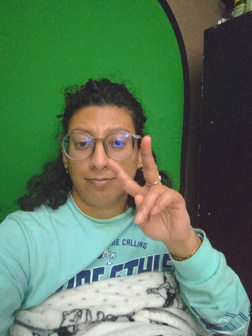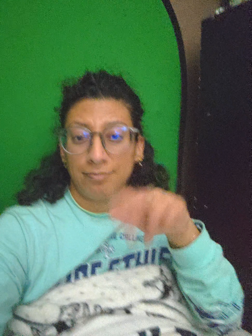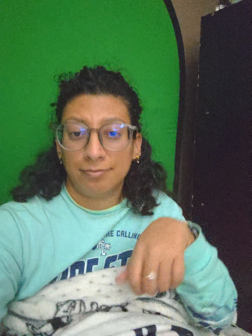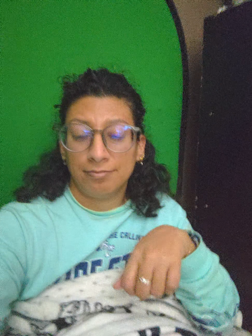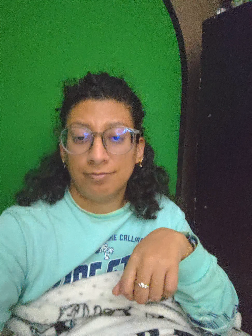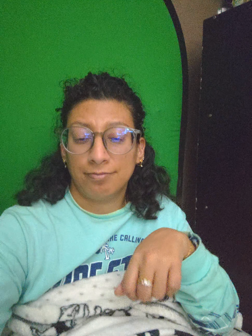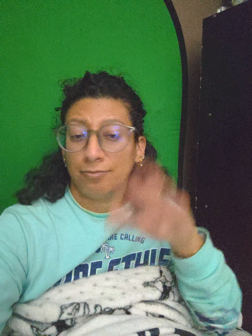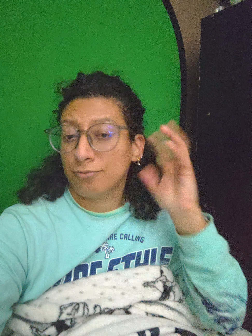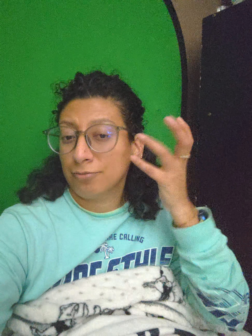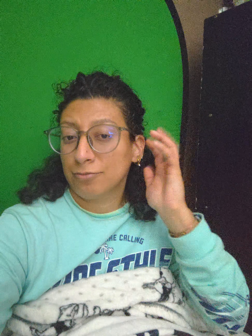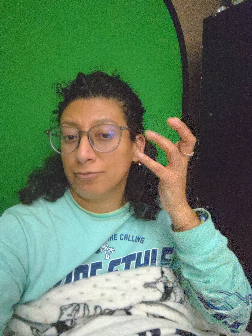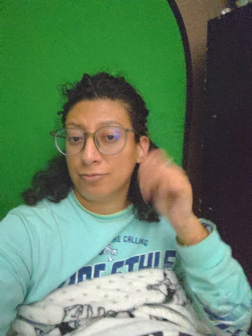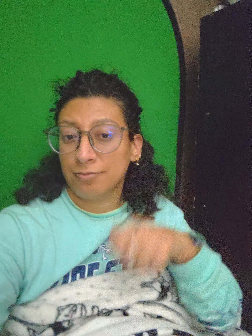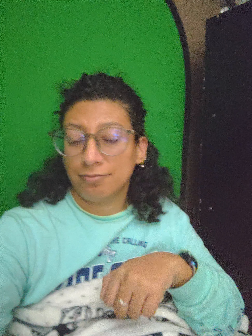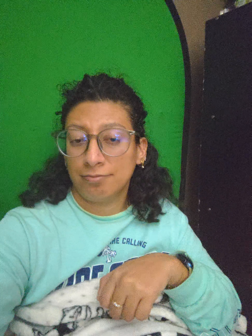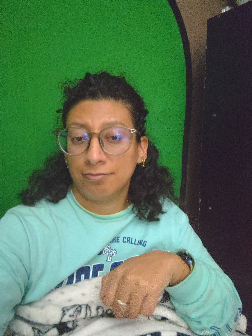radio